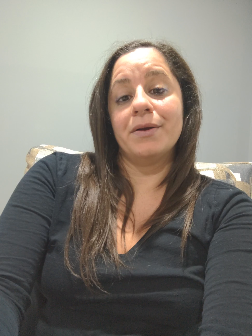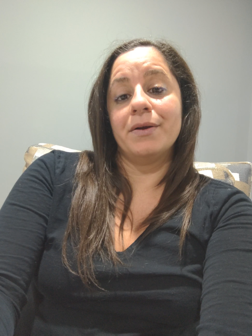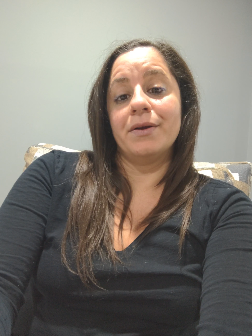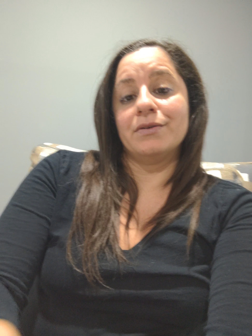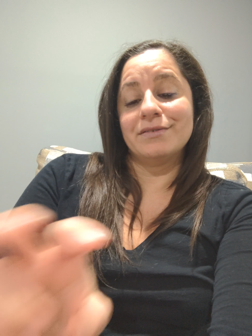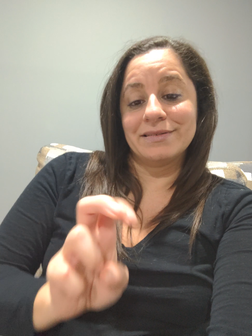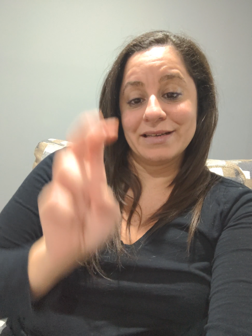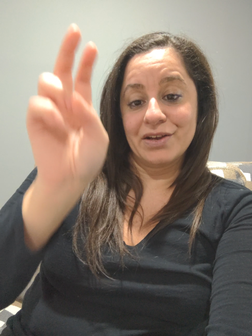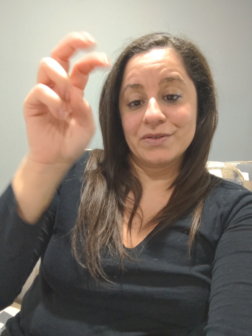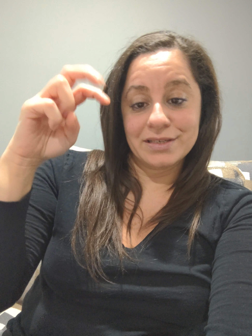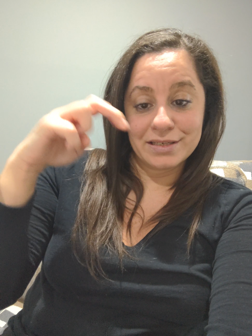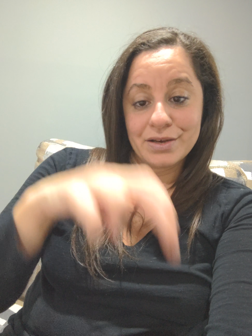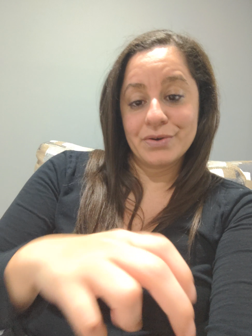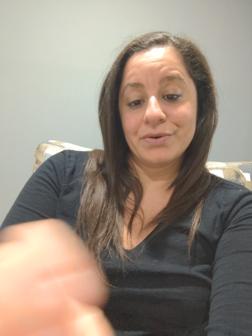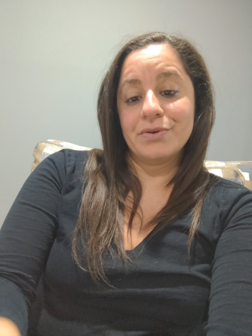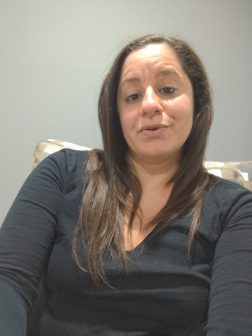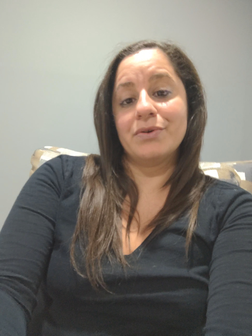stairs